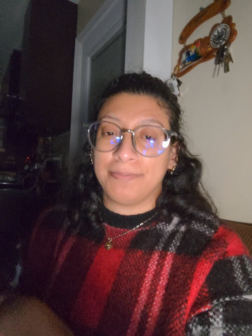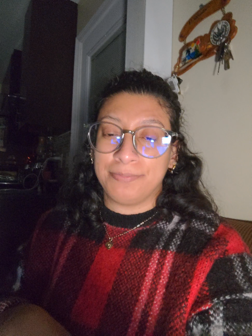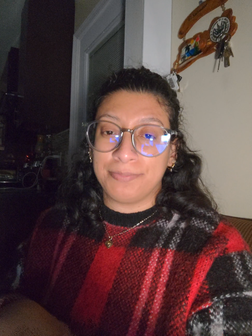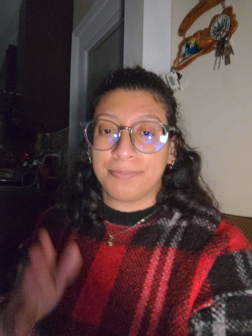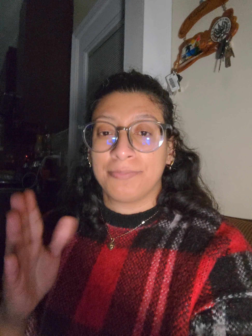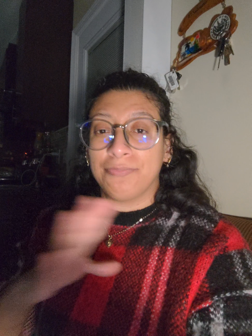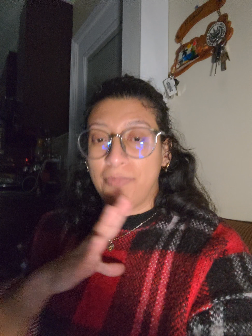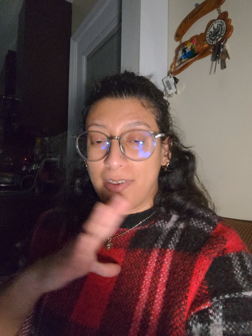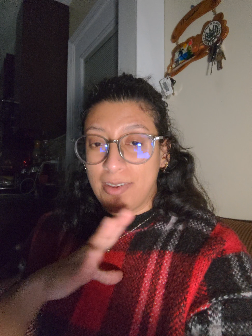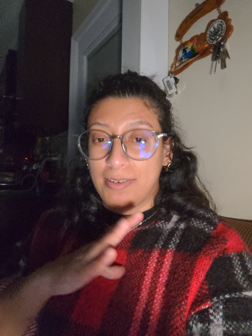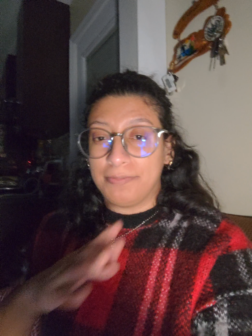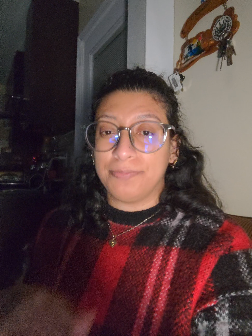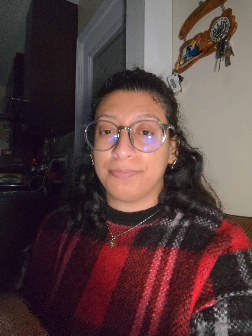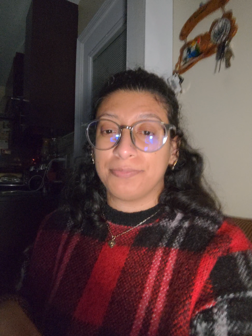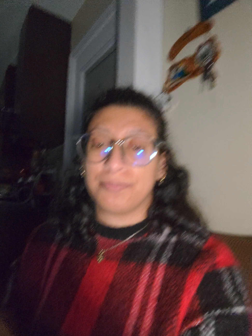fine